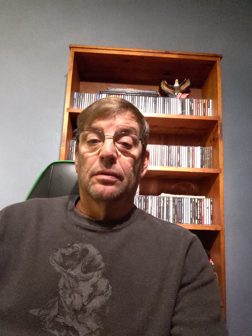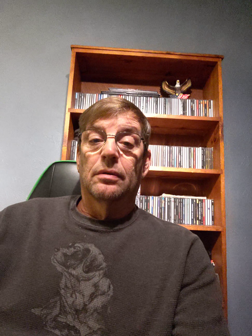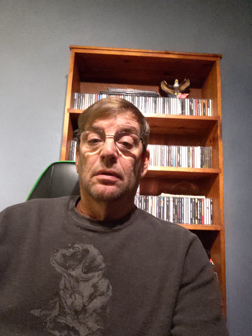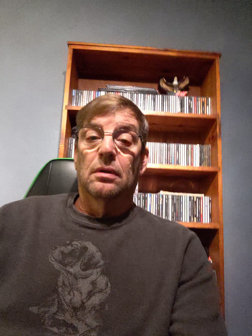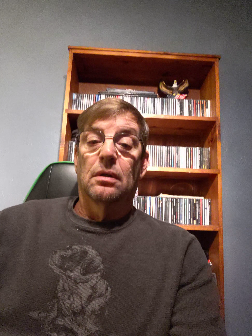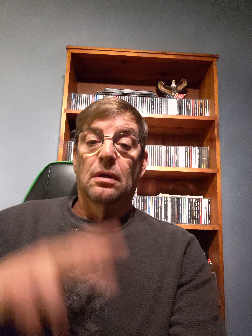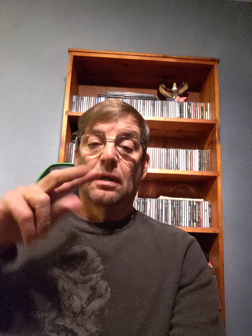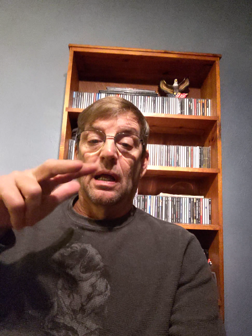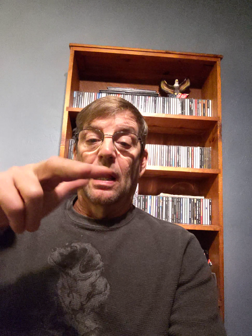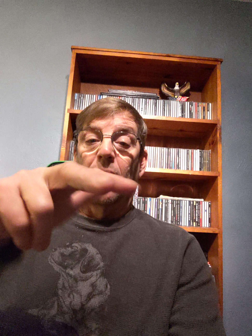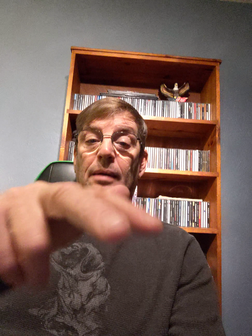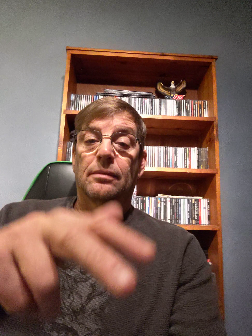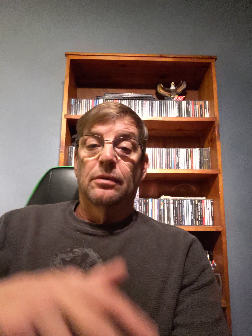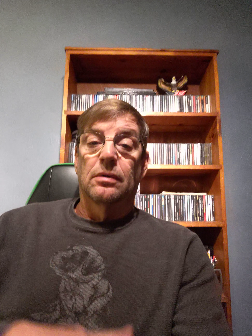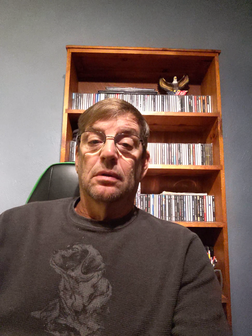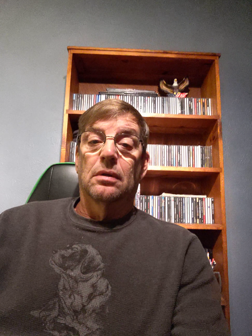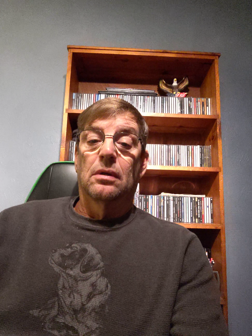helicopter